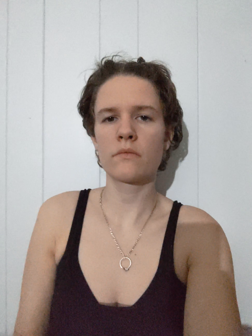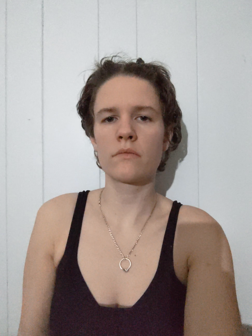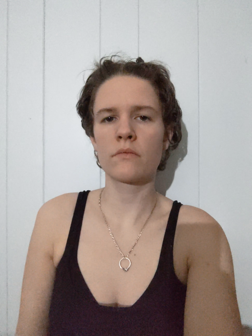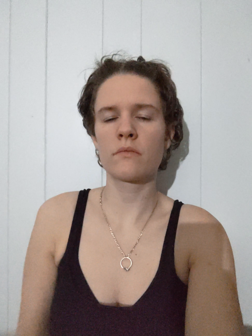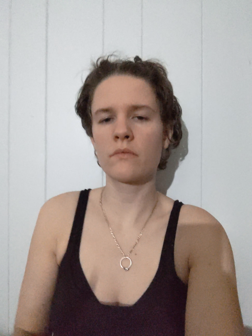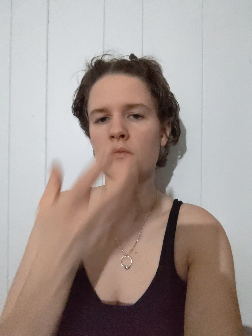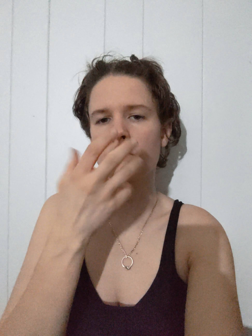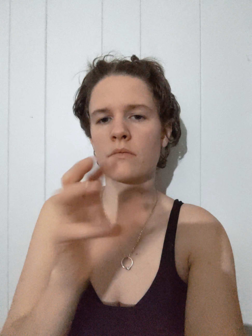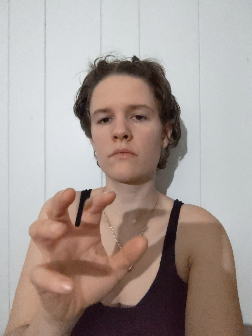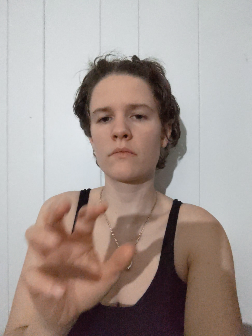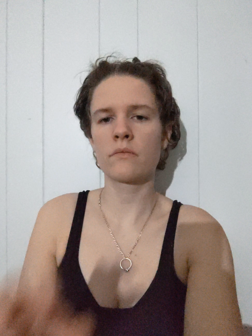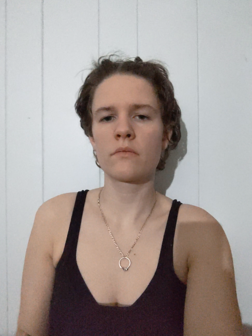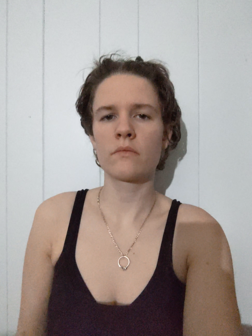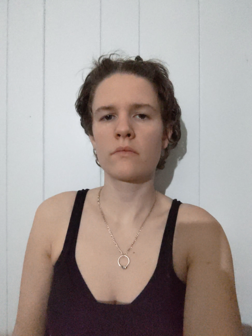hot